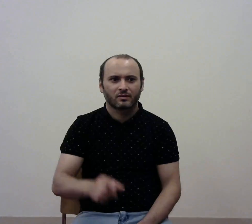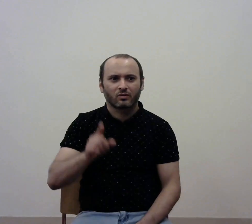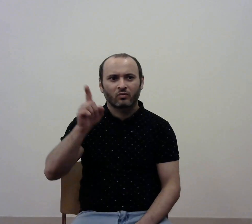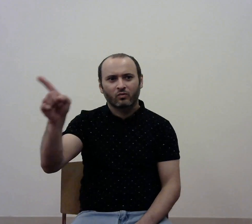O